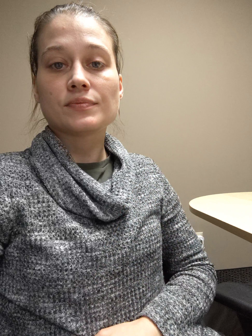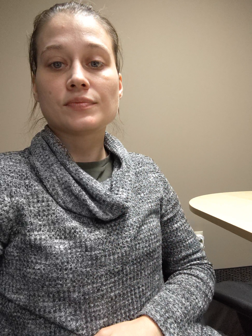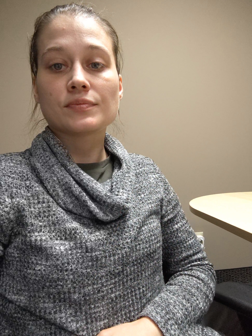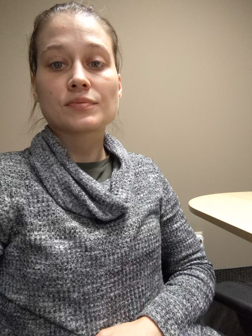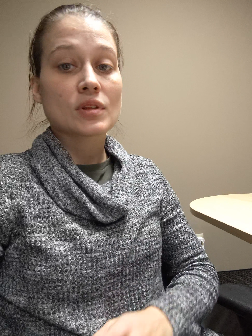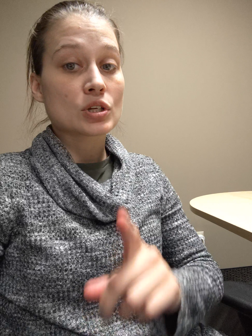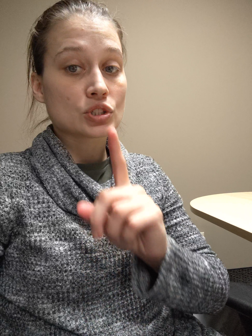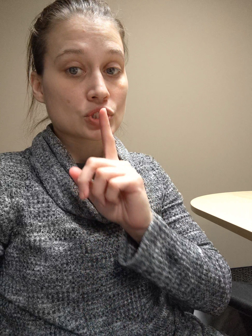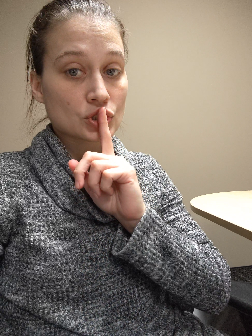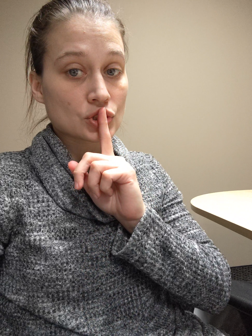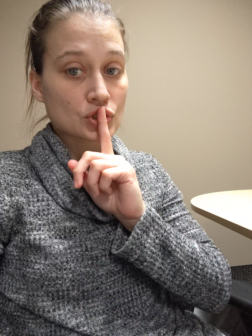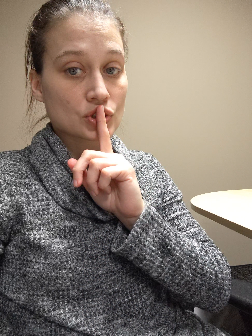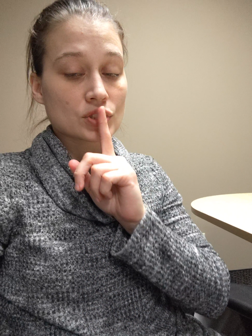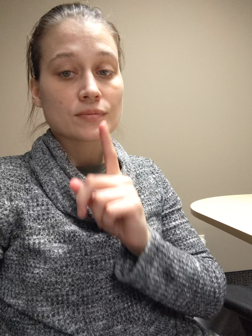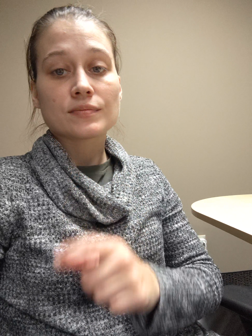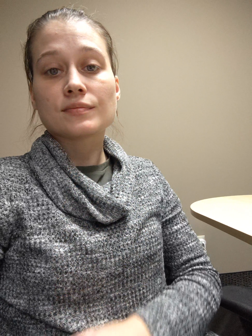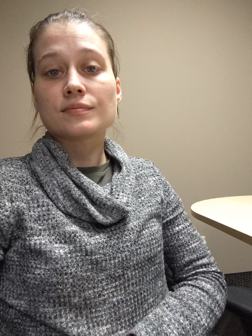shhh